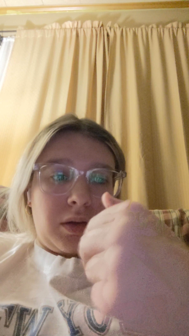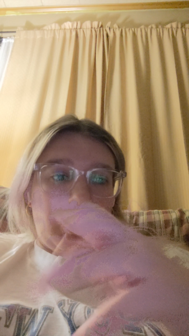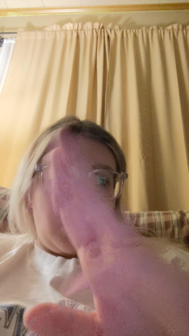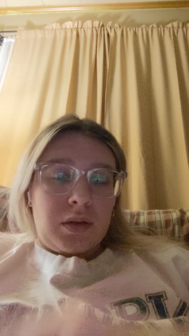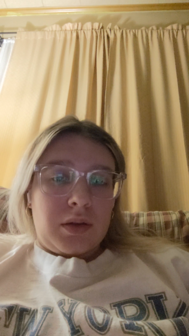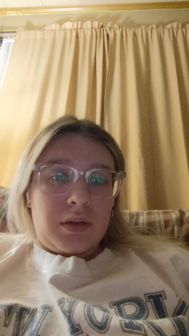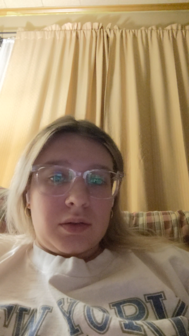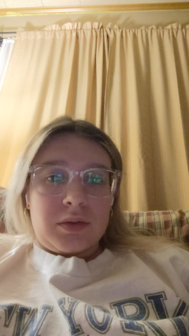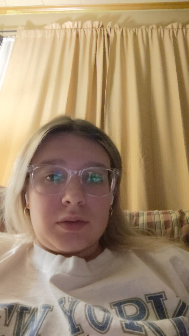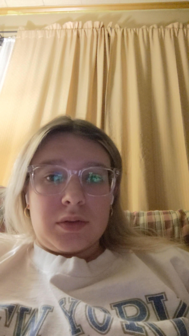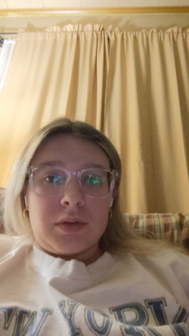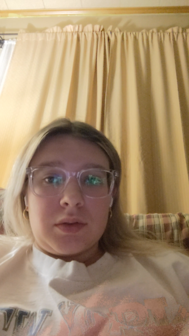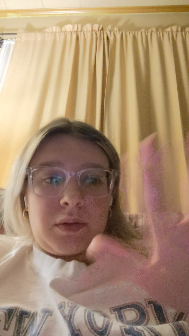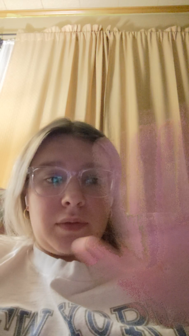full